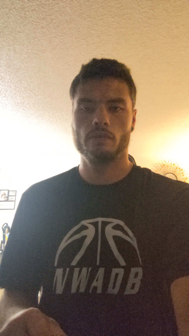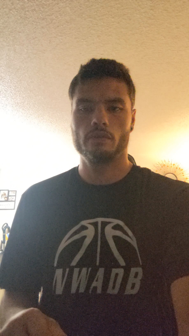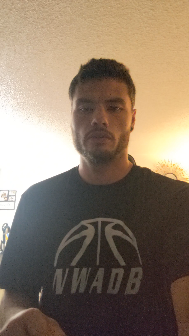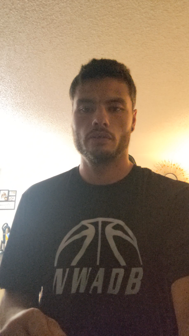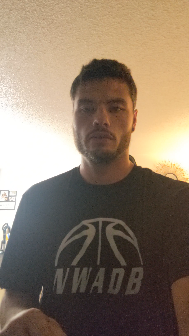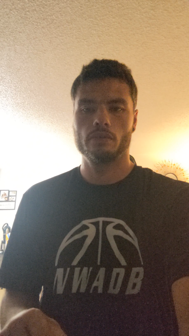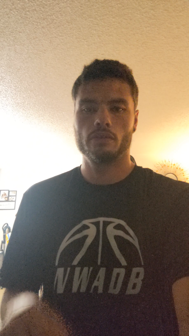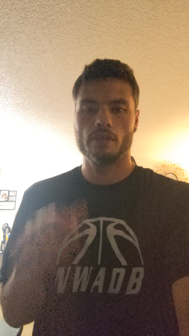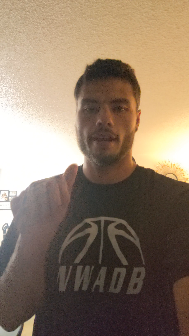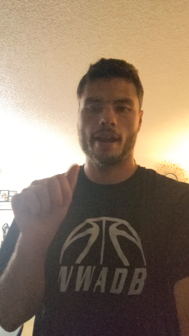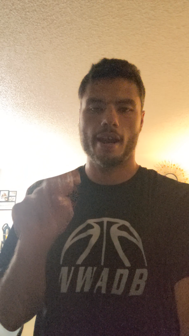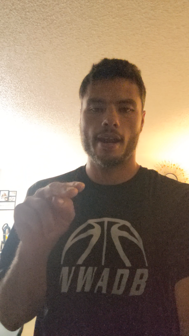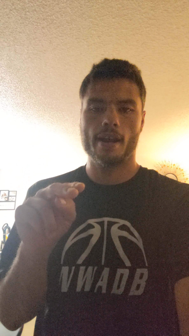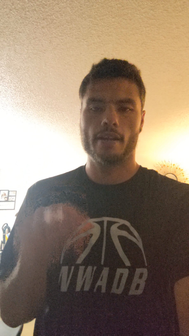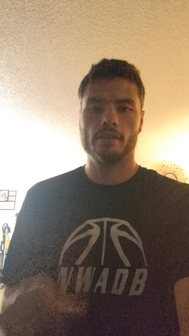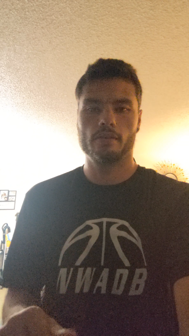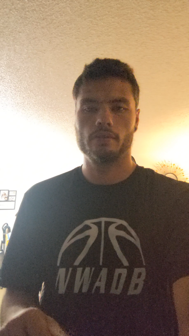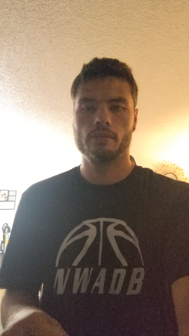an